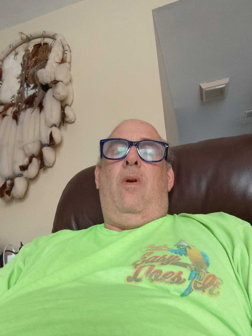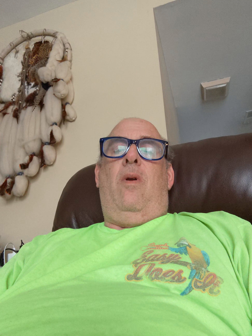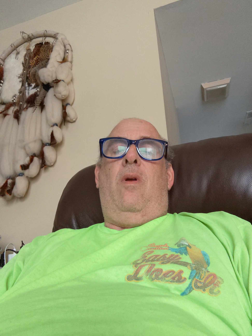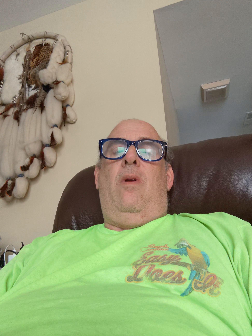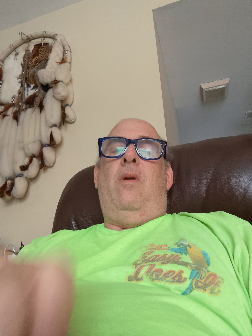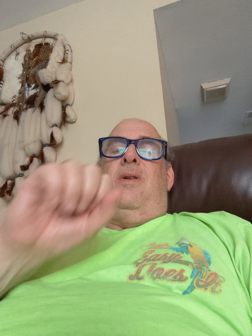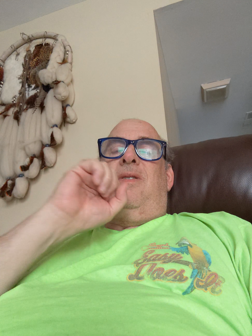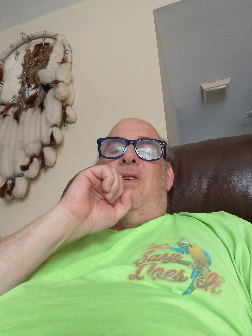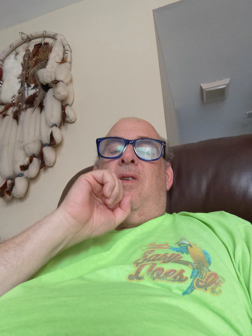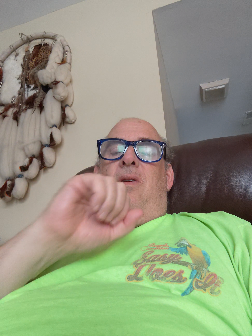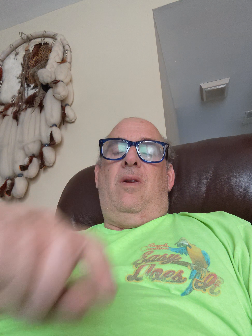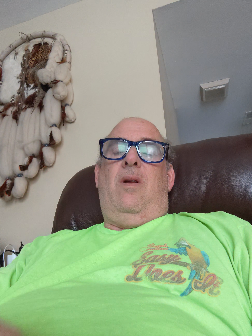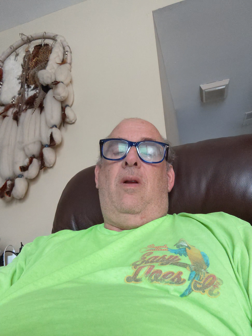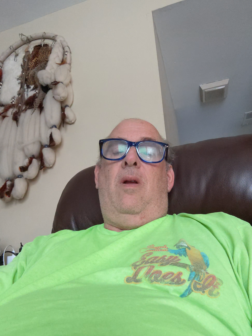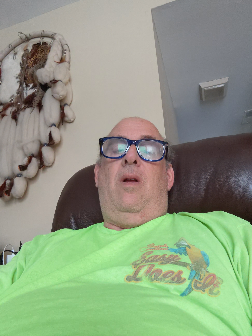snack